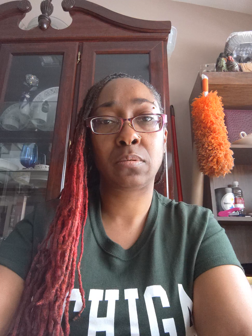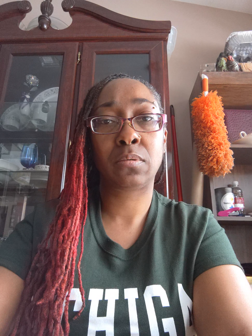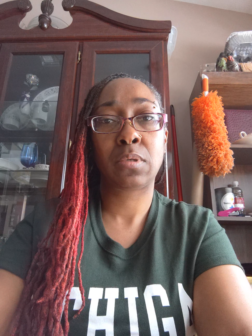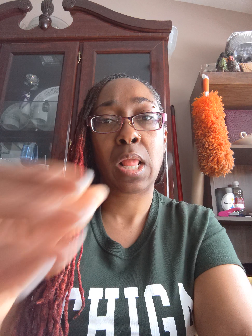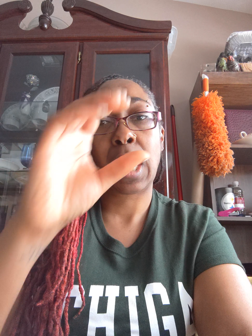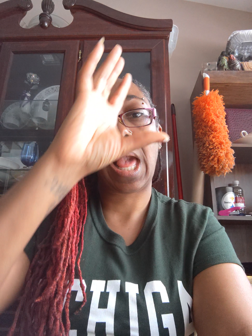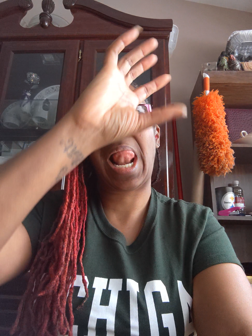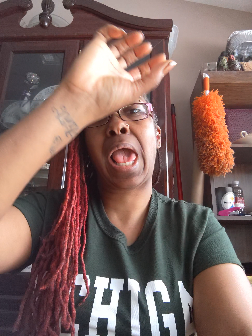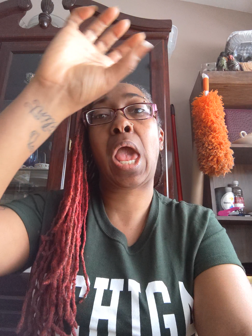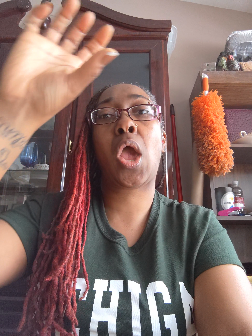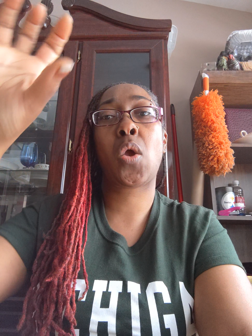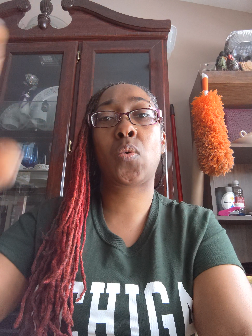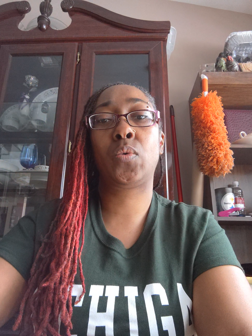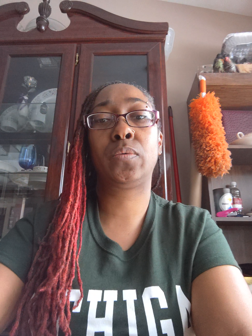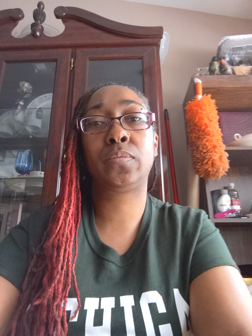cloud